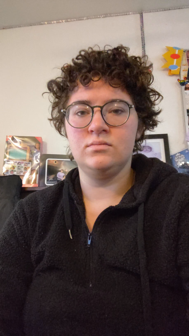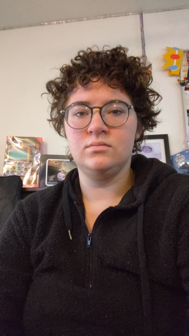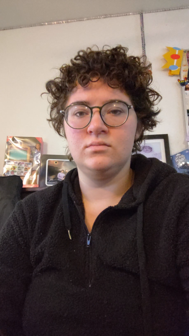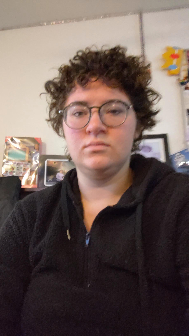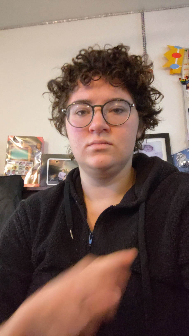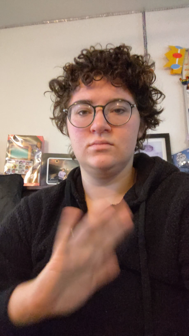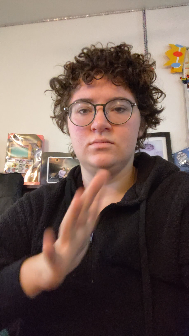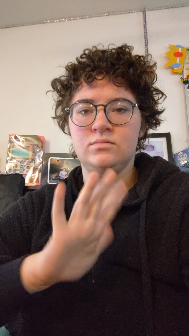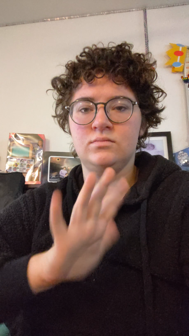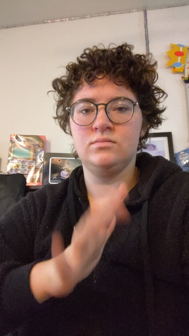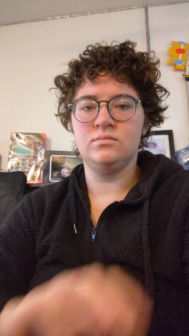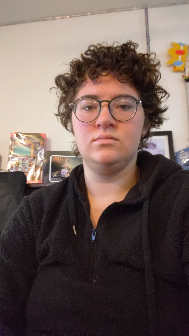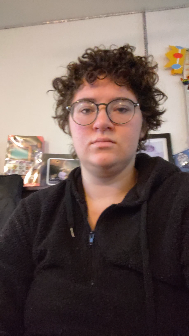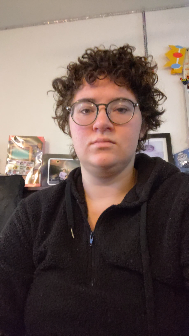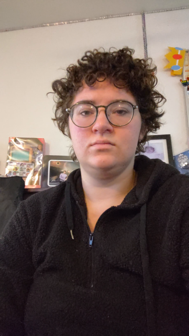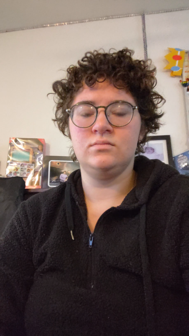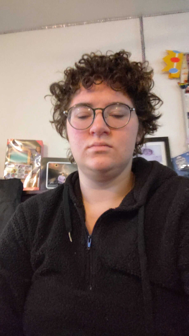cheese